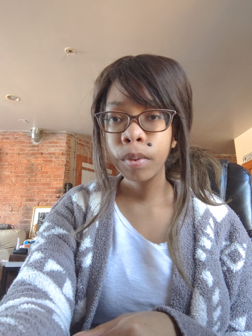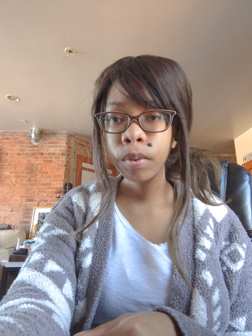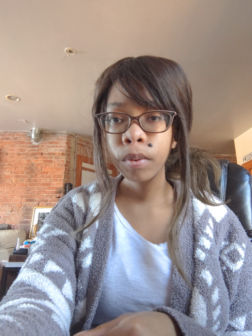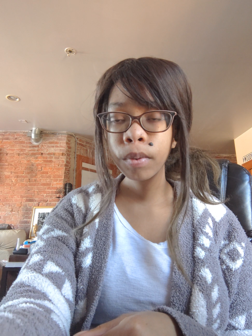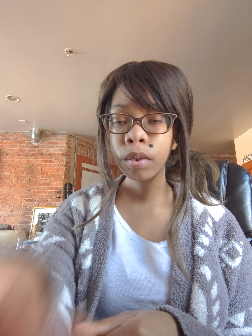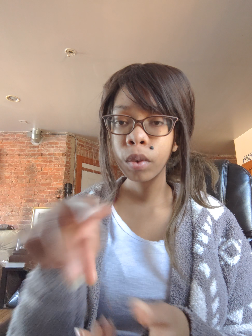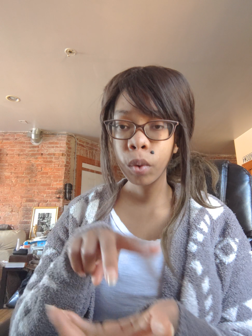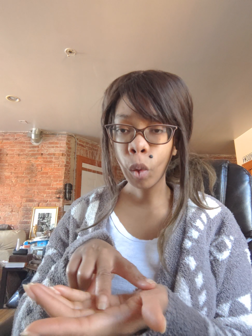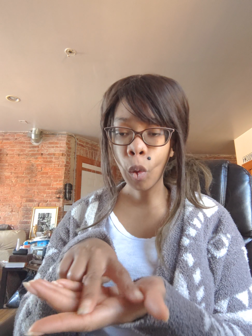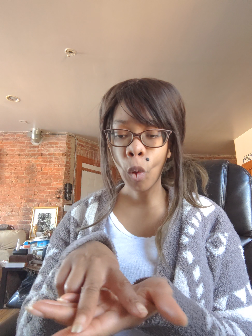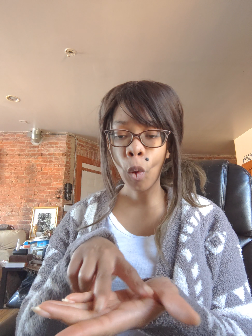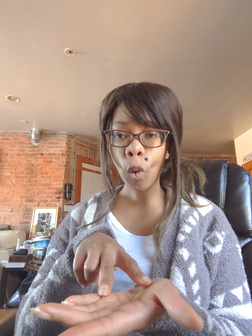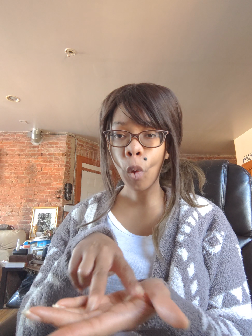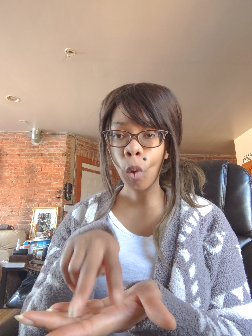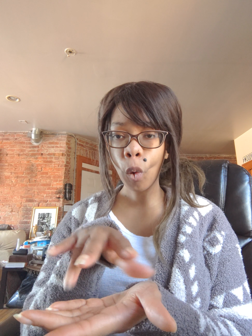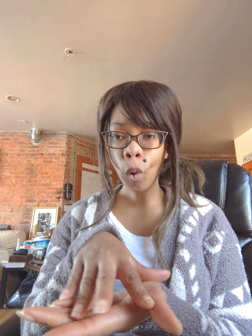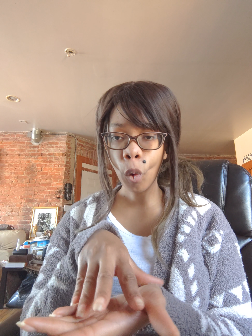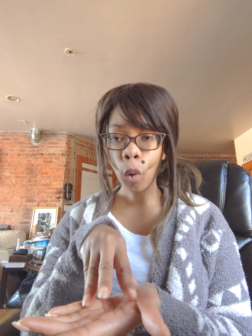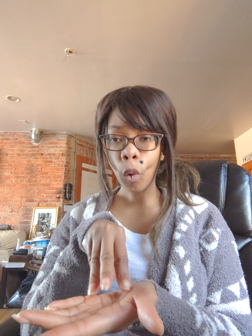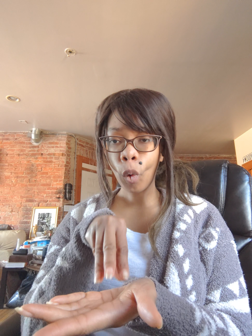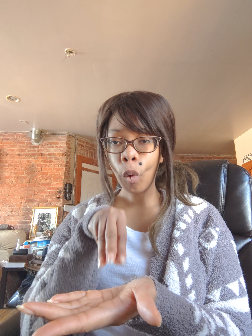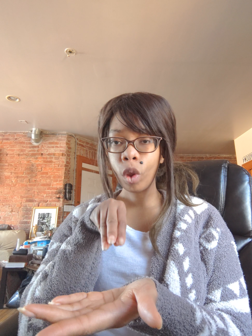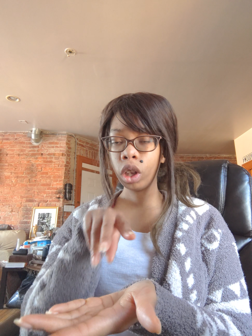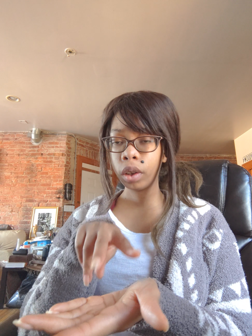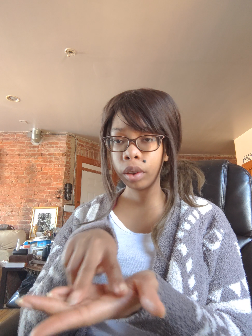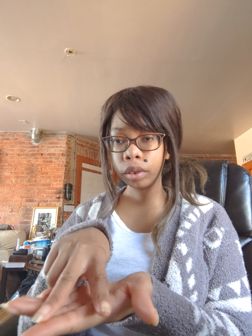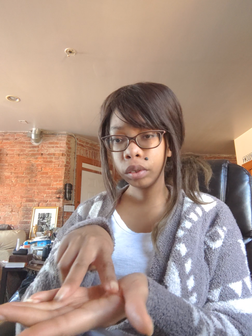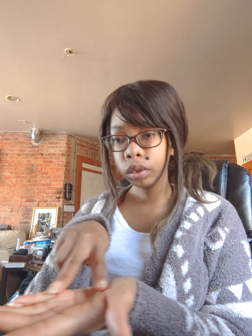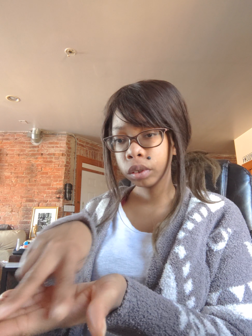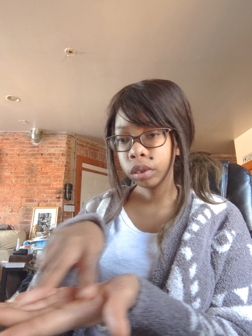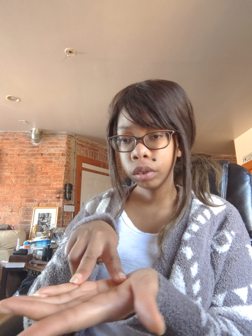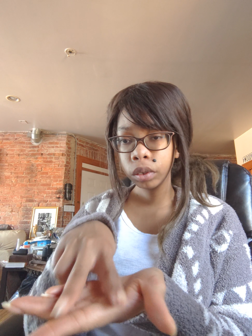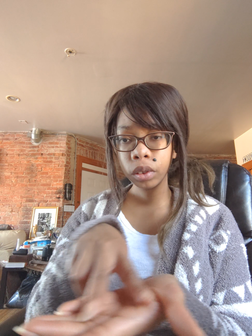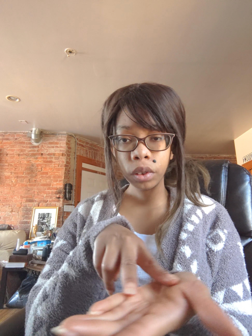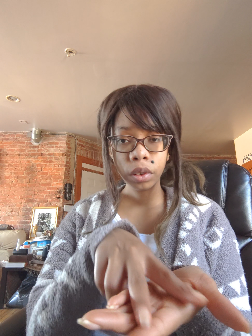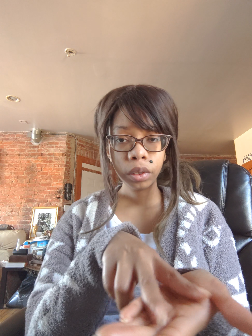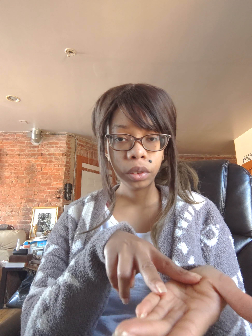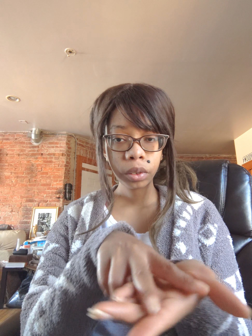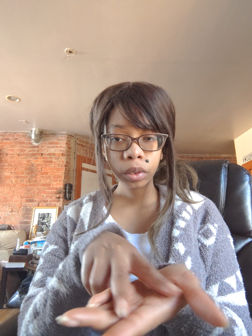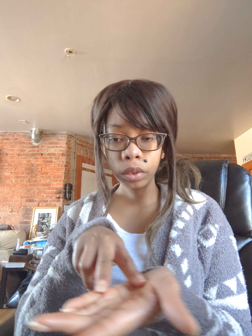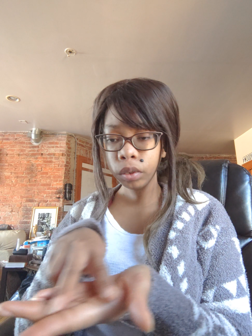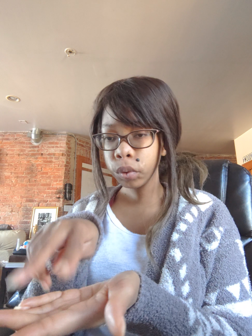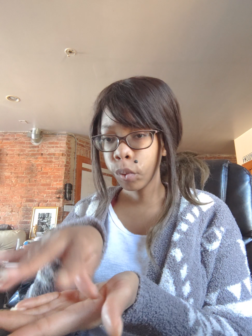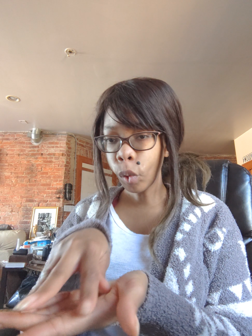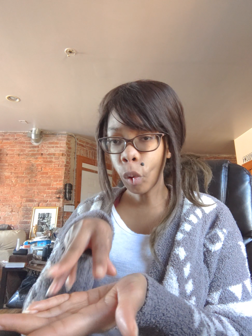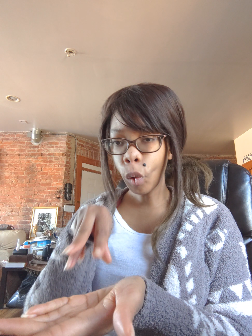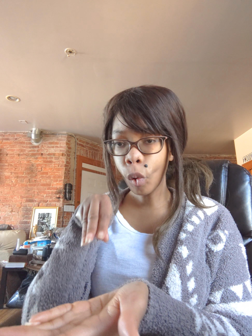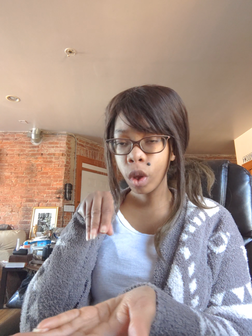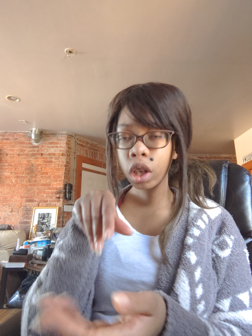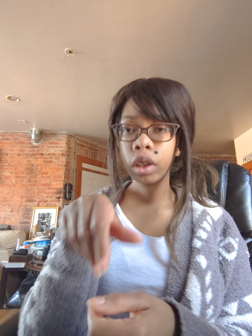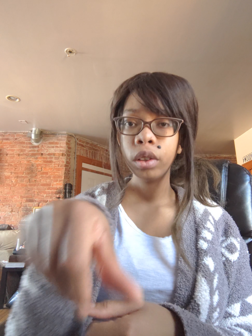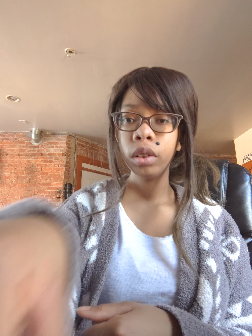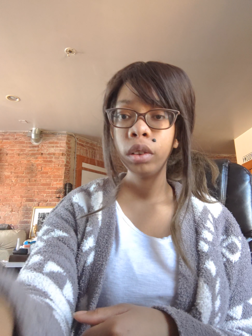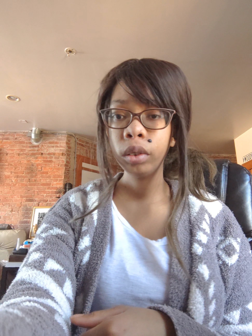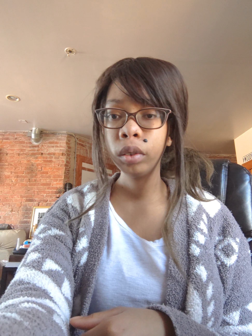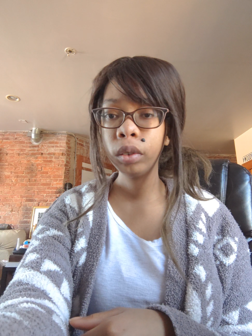vacuum